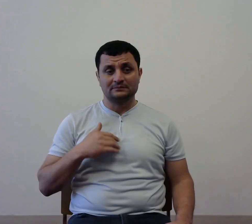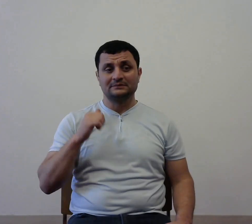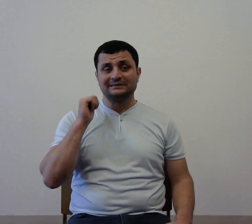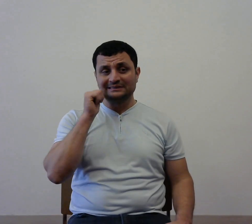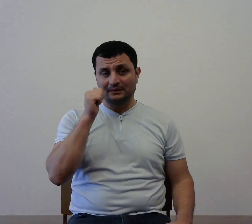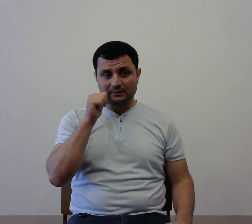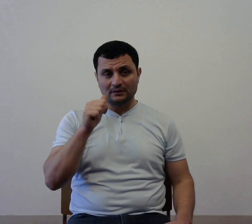sabah